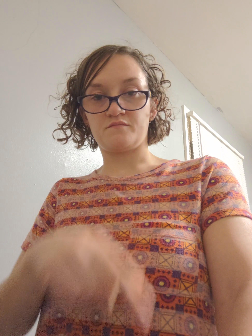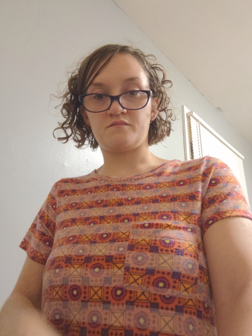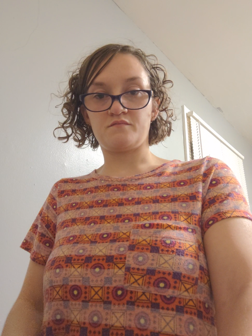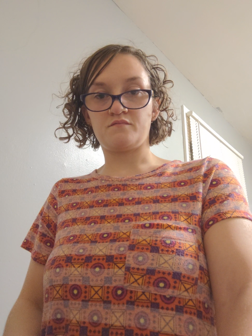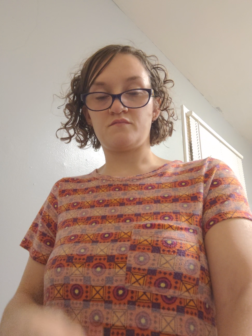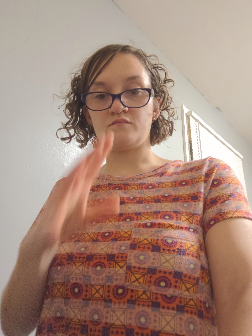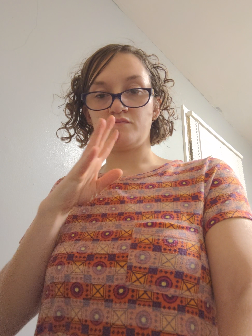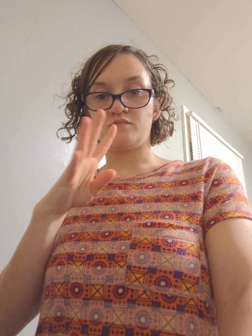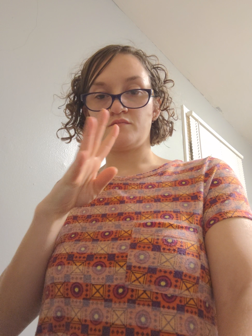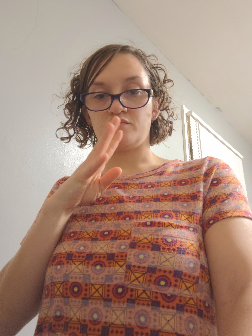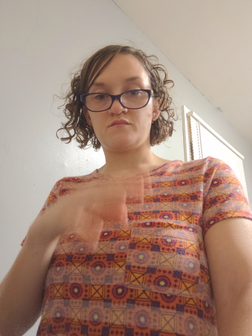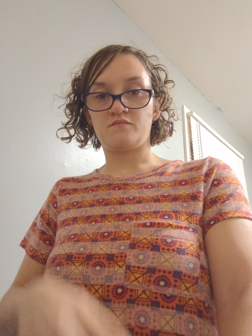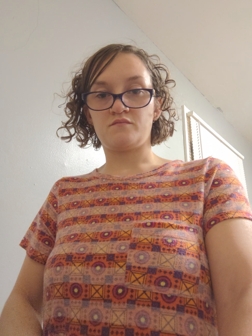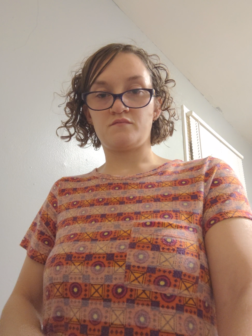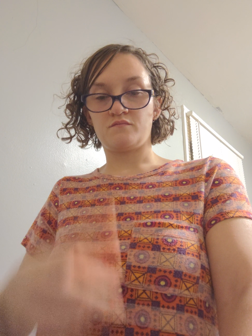talk